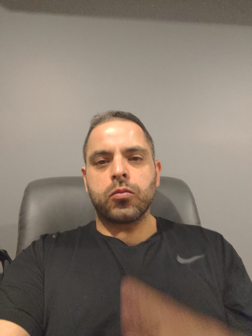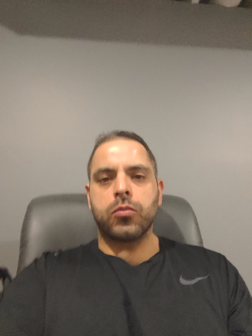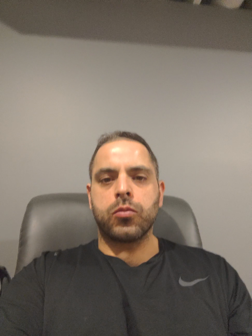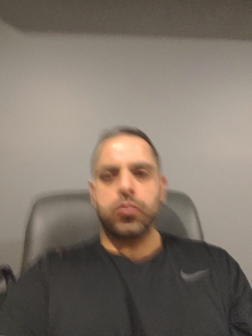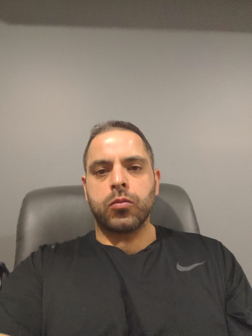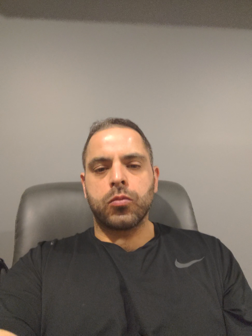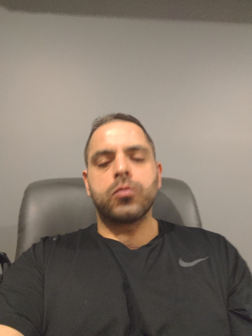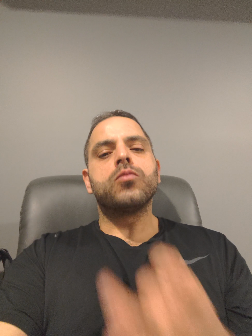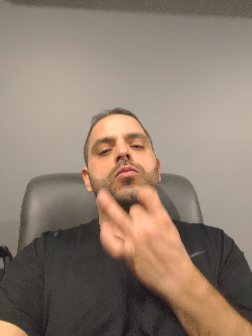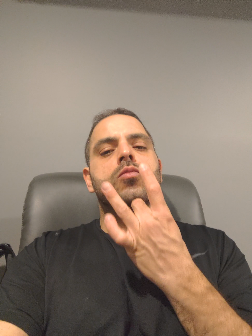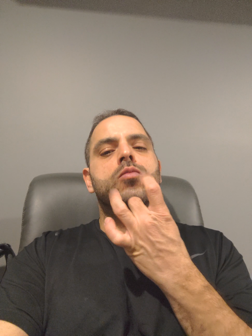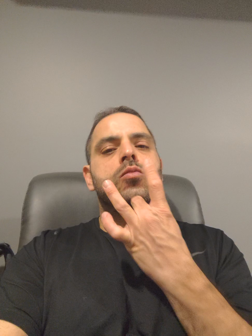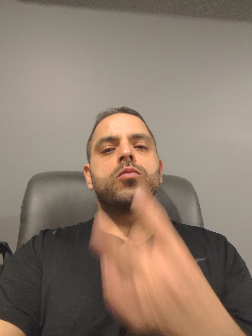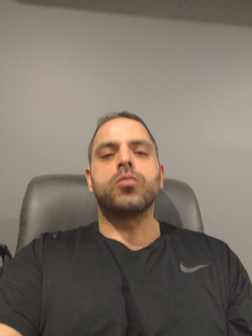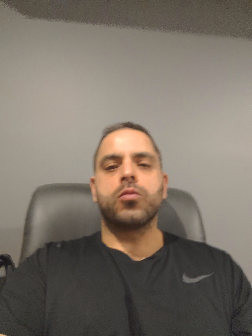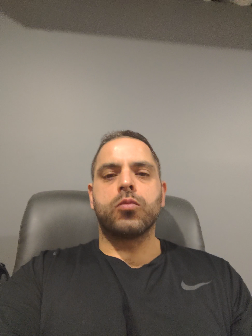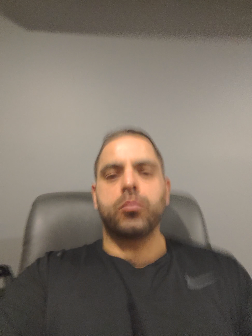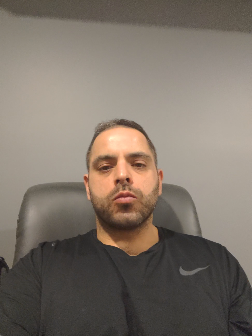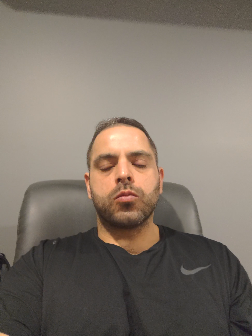lamp